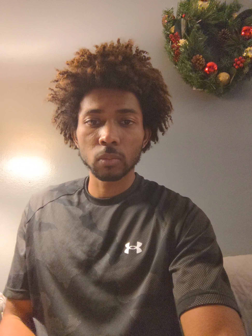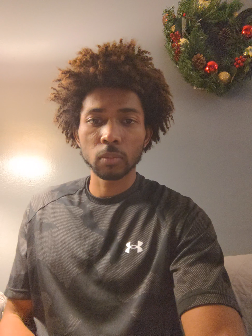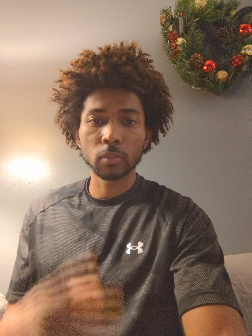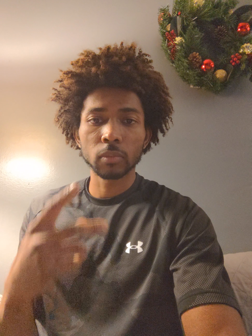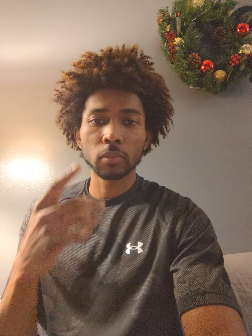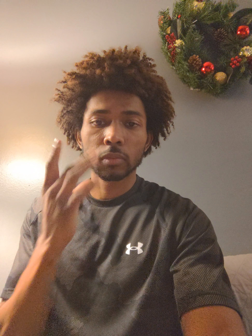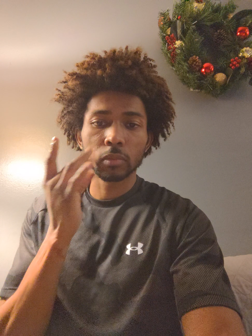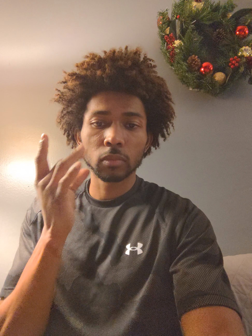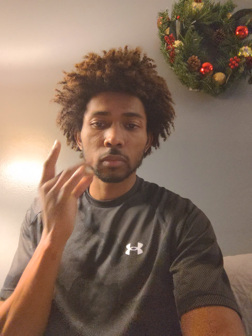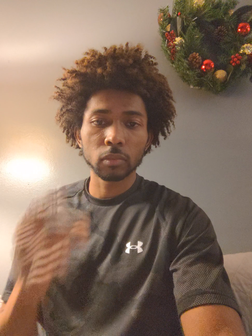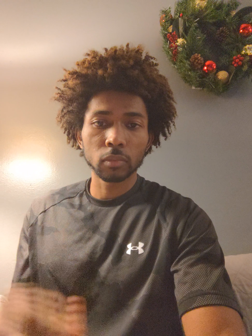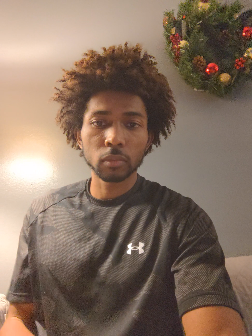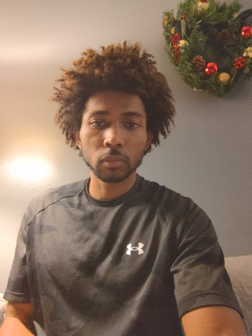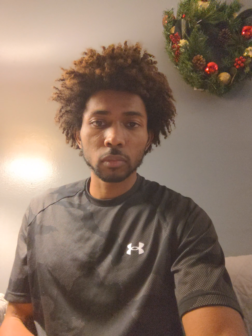cat